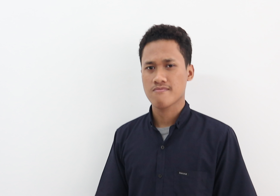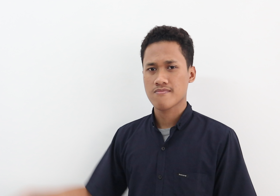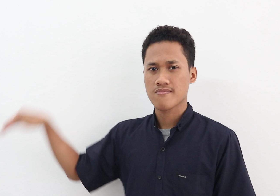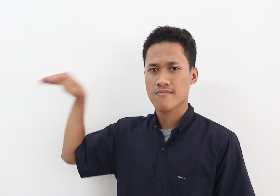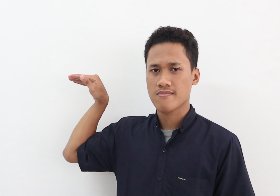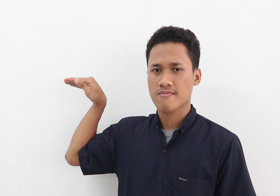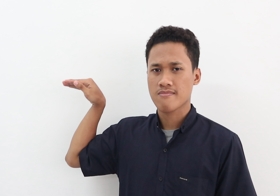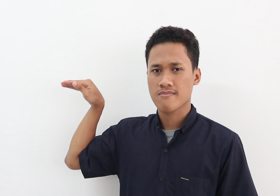Z